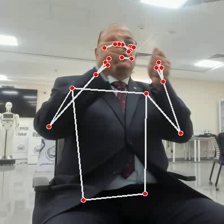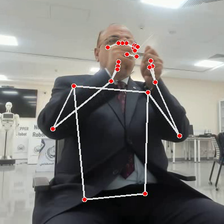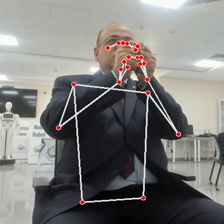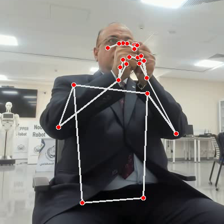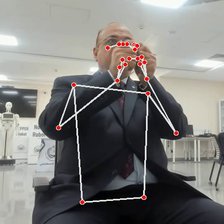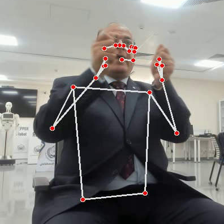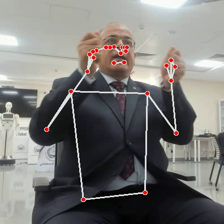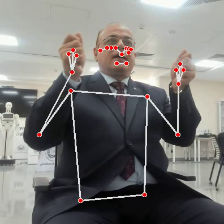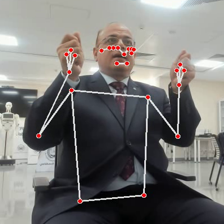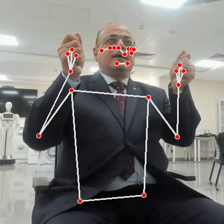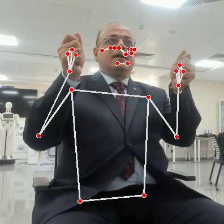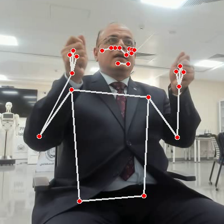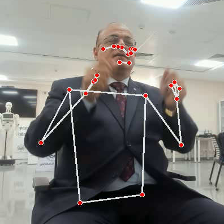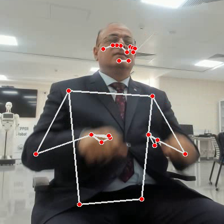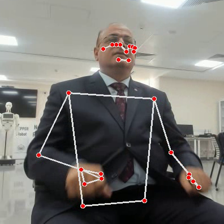shbak